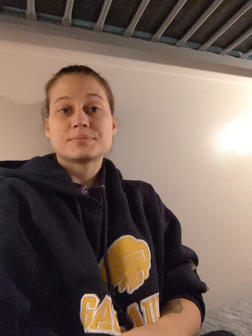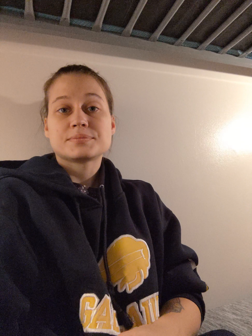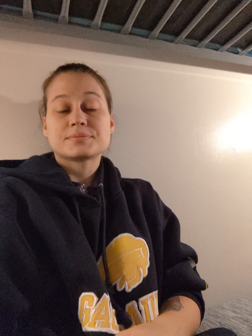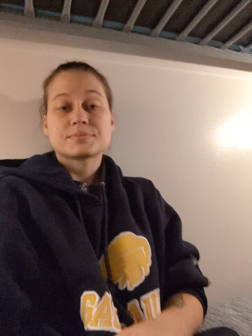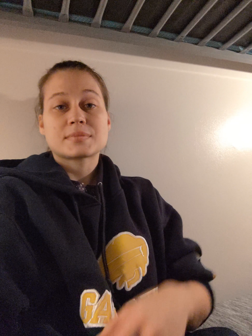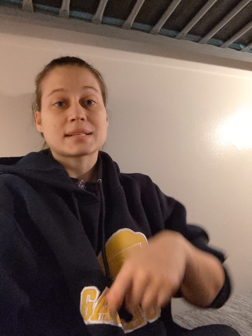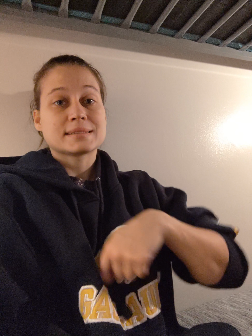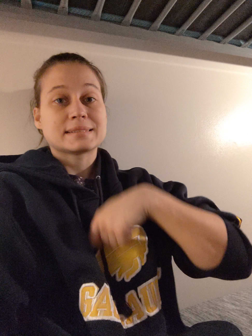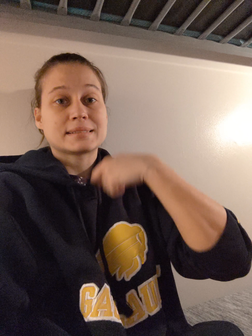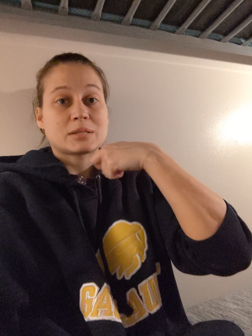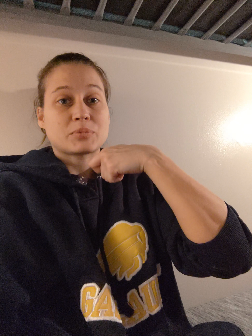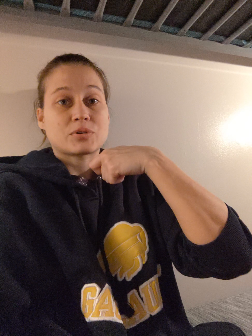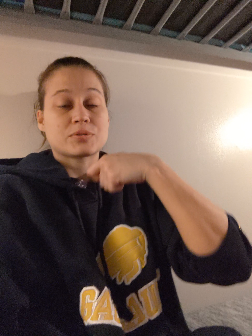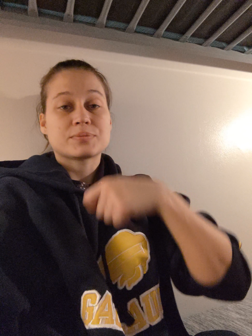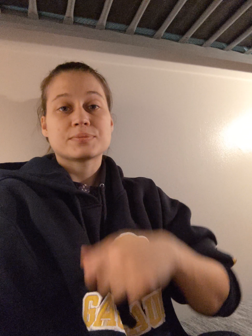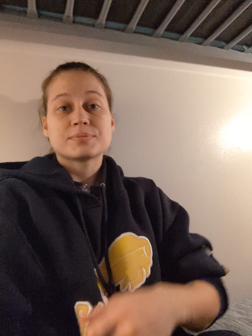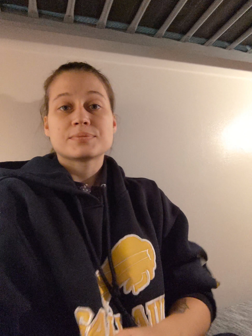zipper